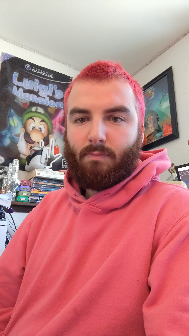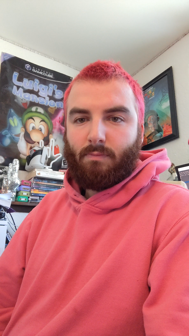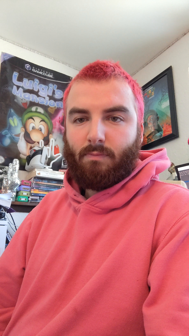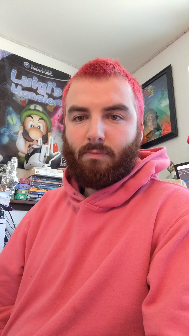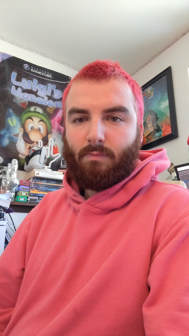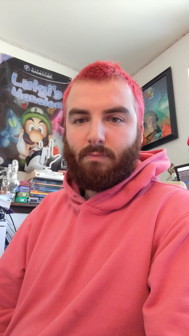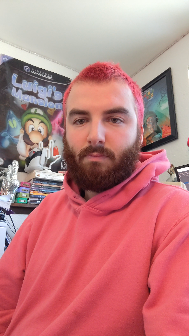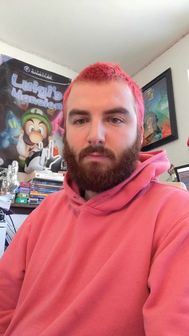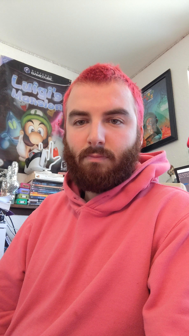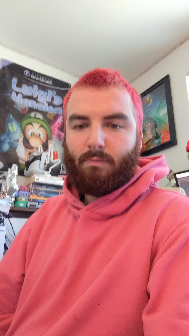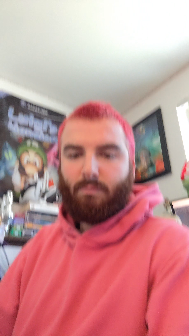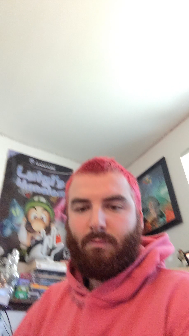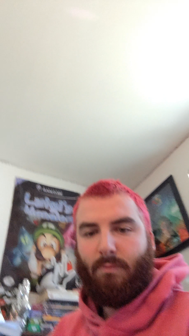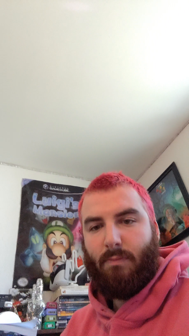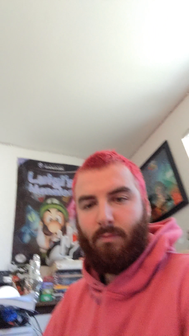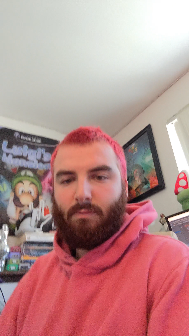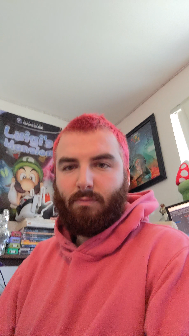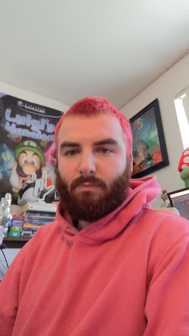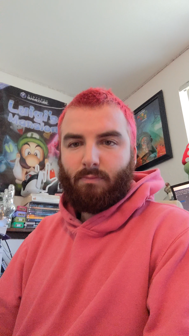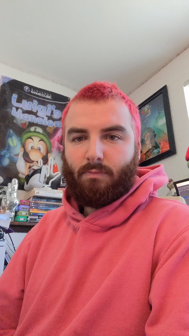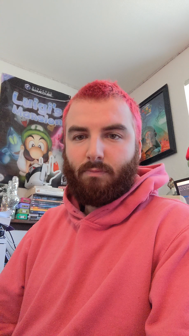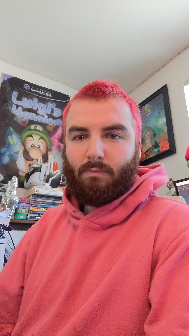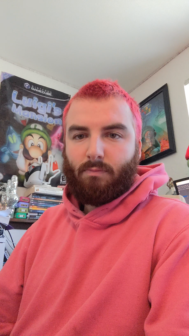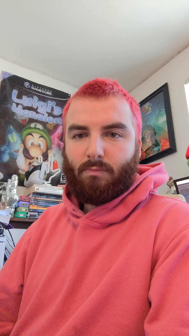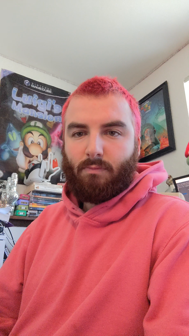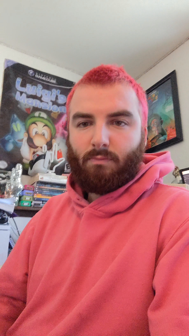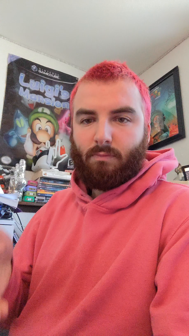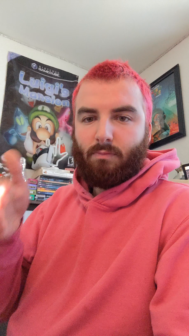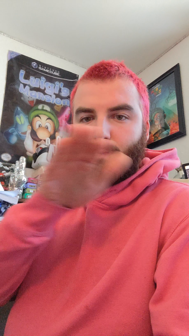cover